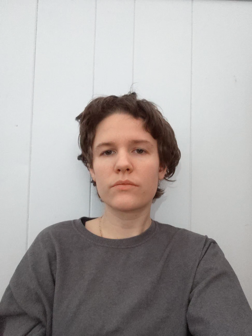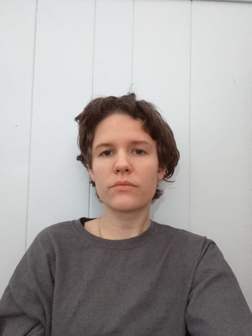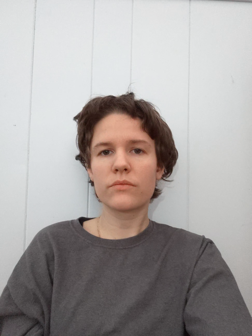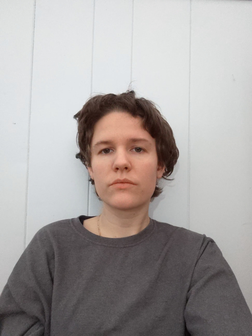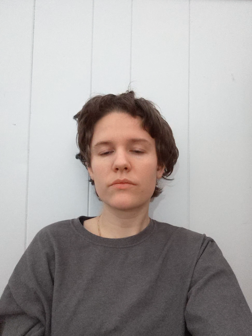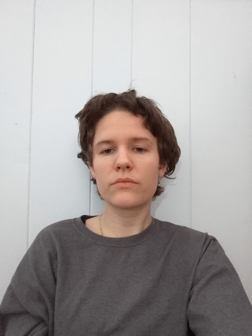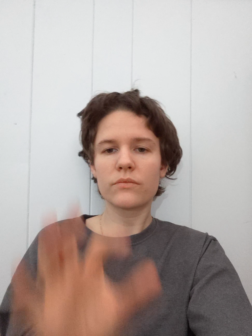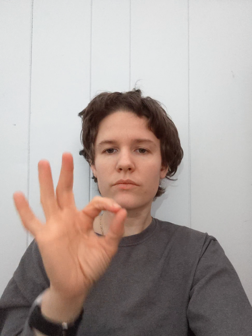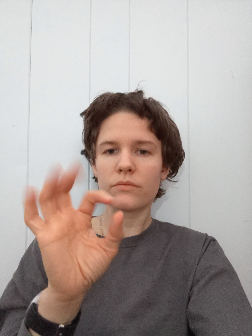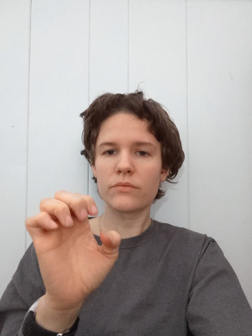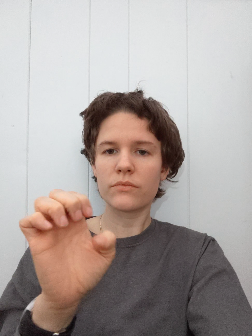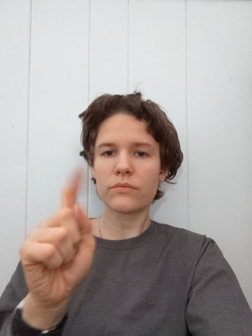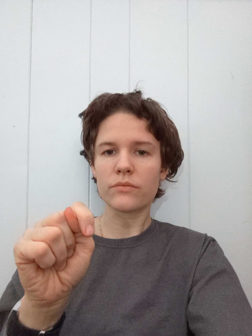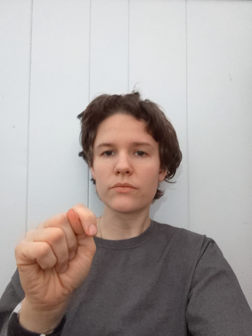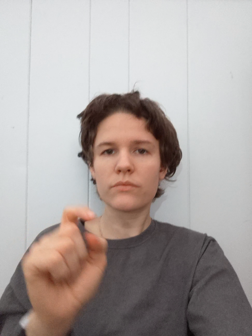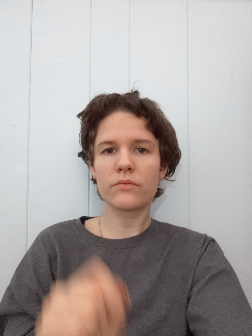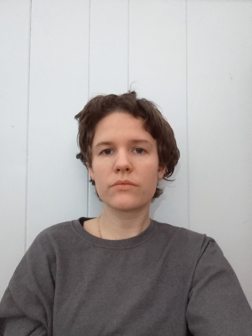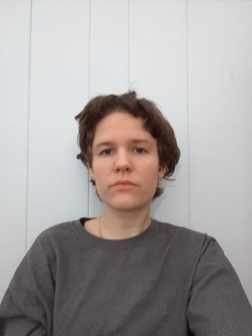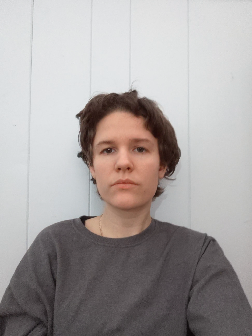feet